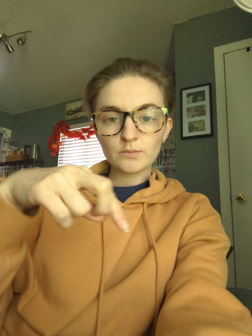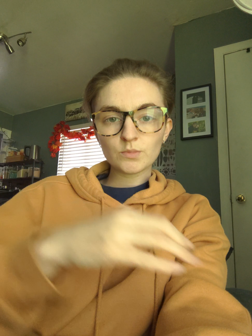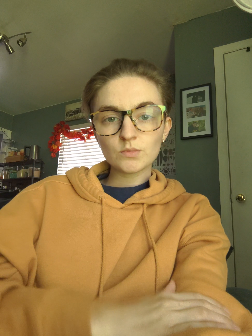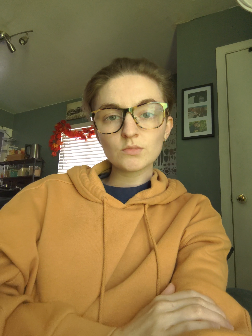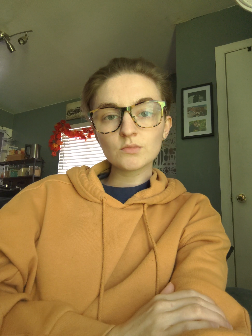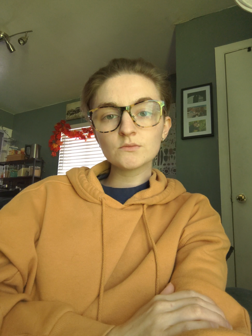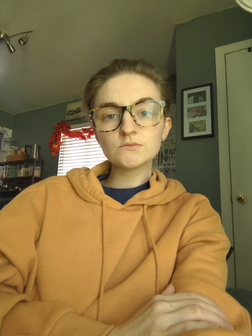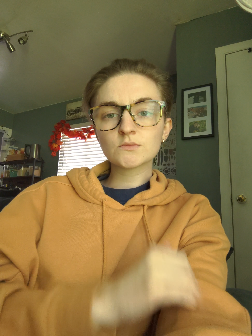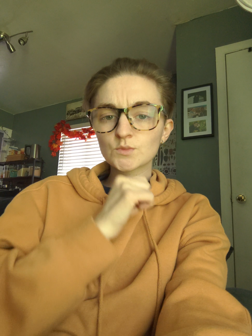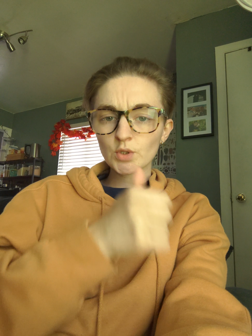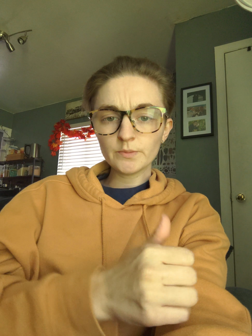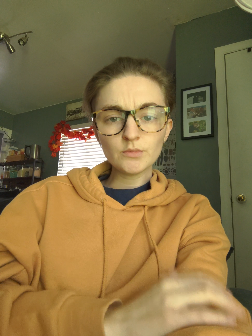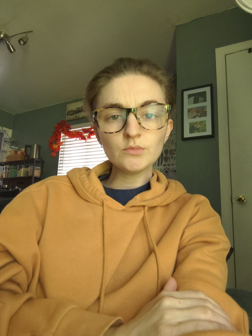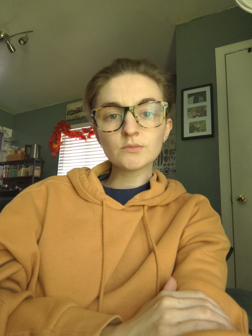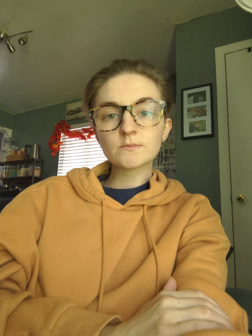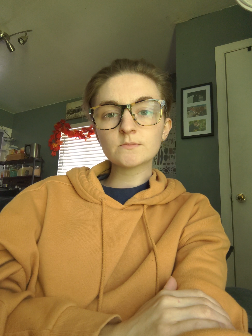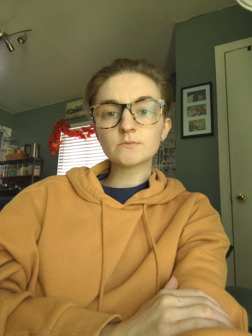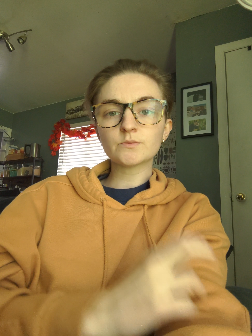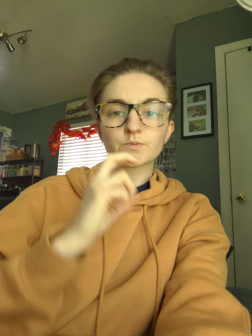don't